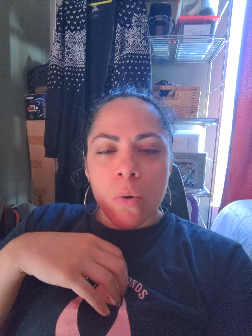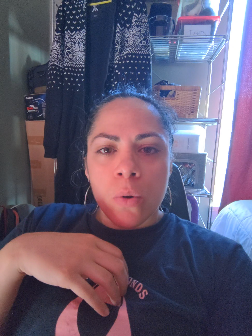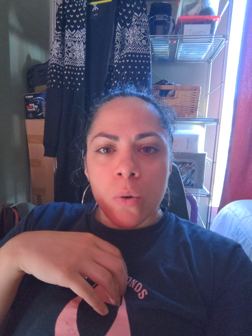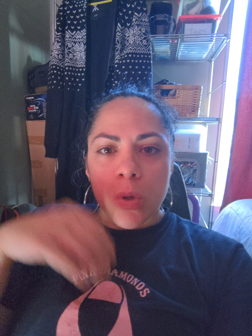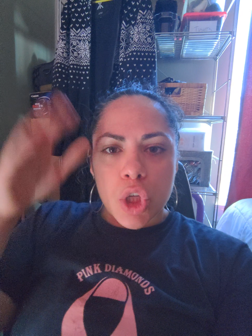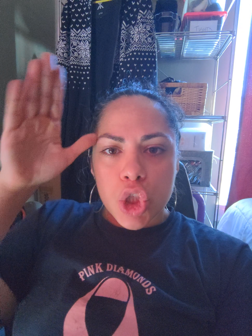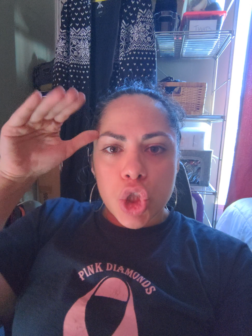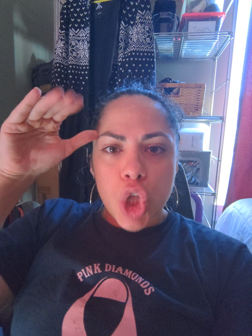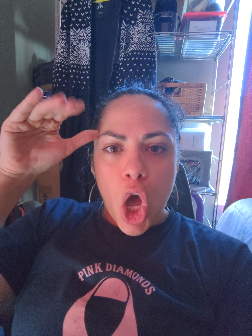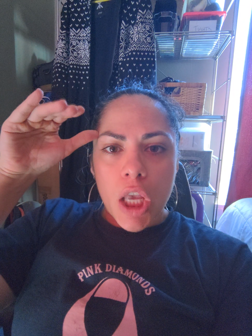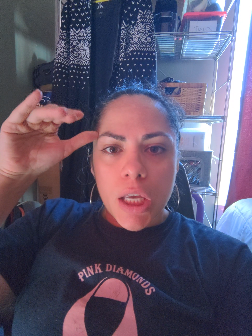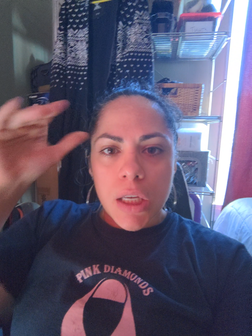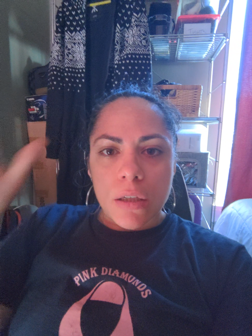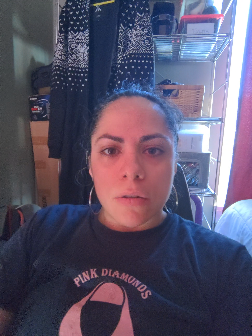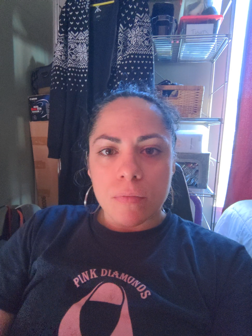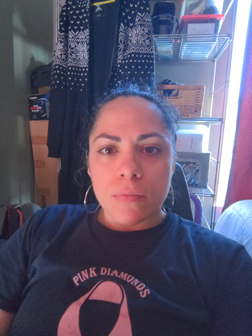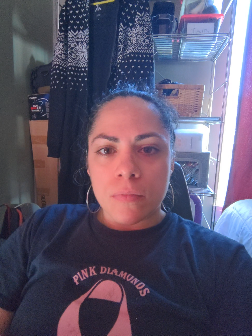donkey